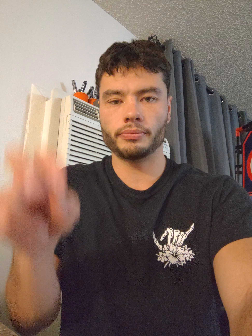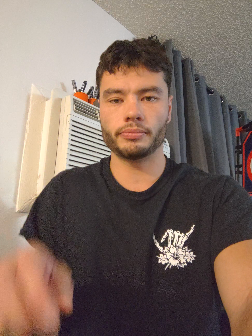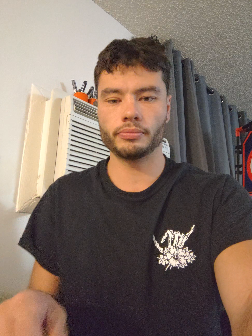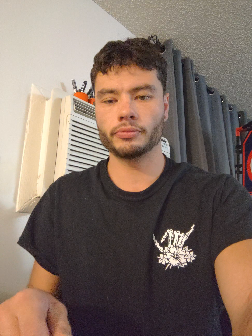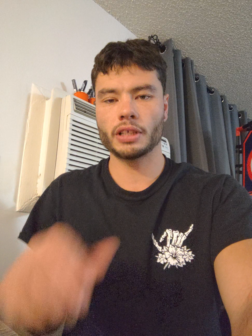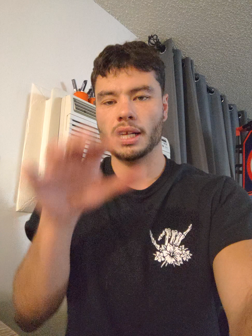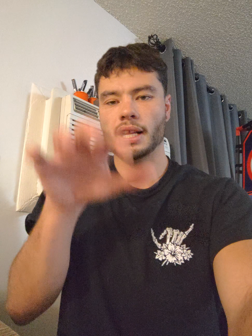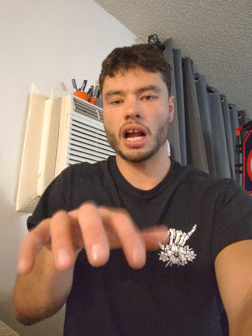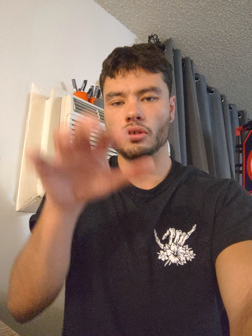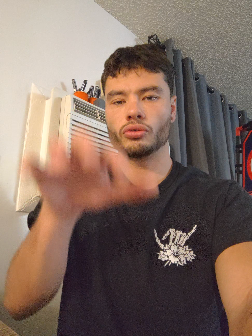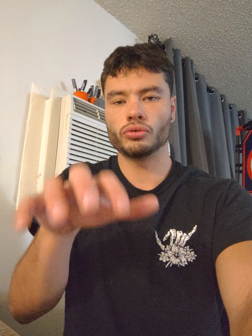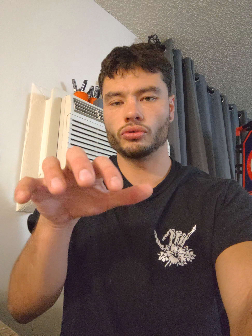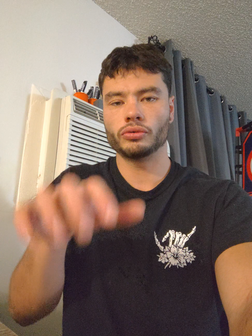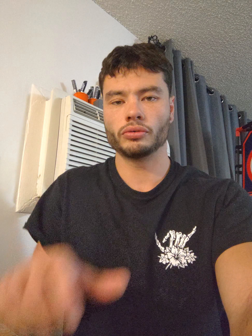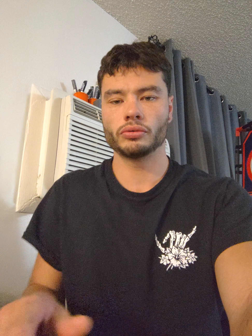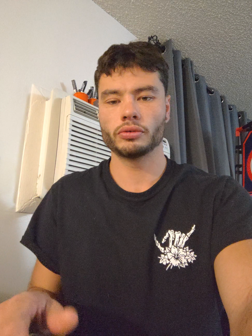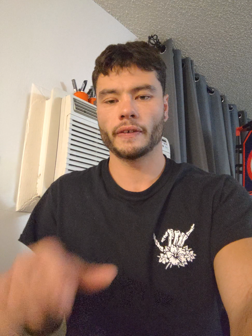alligator